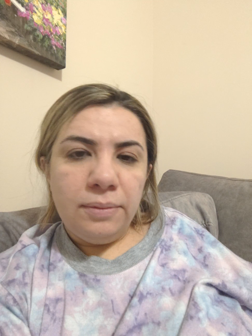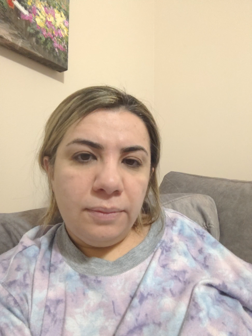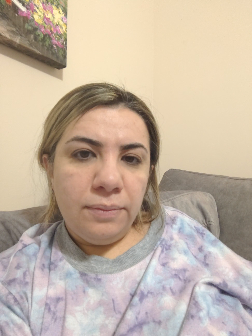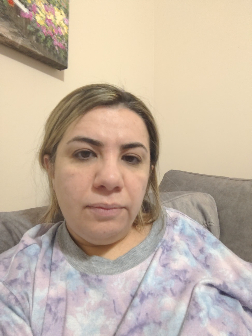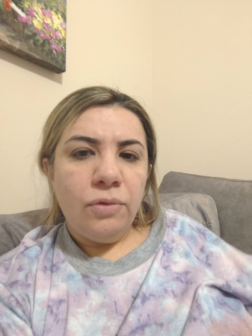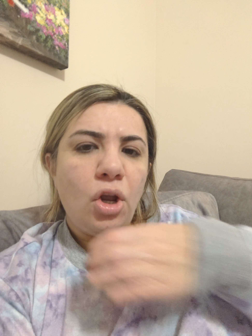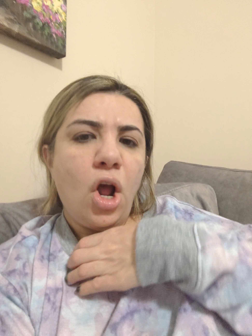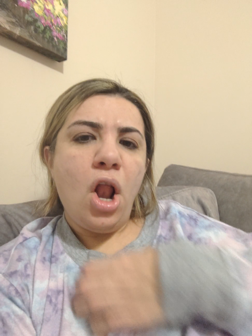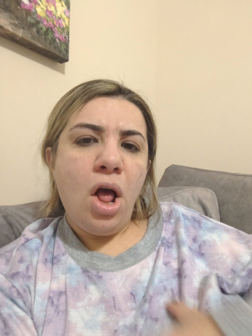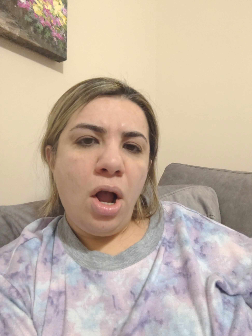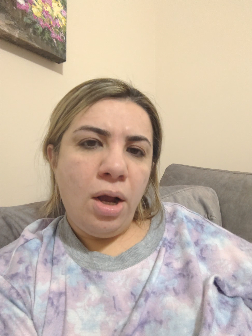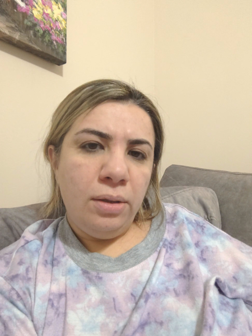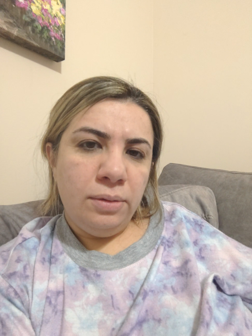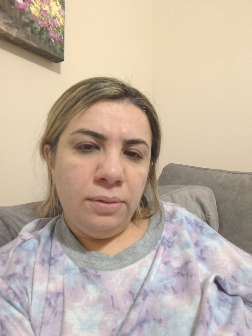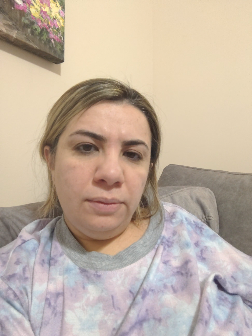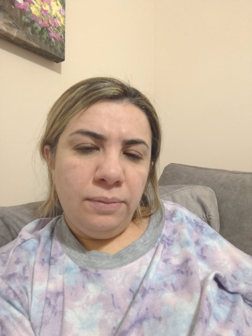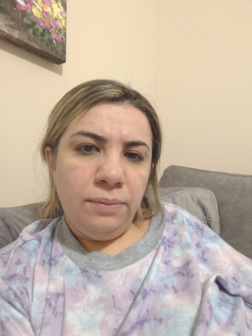hungry